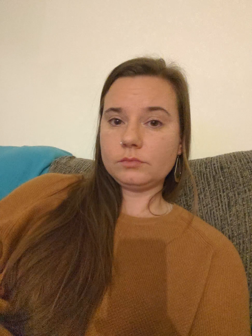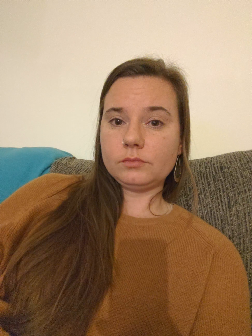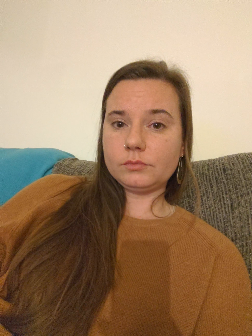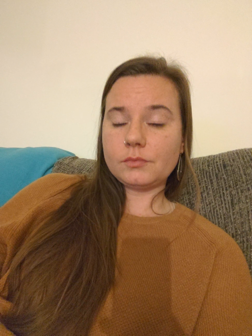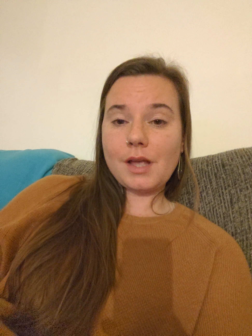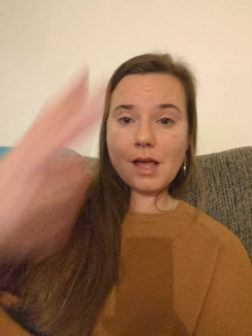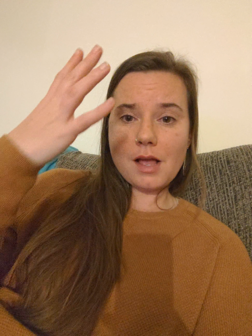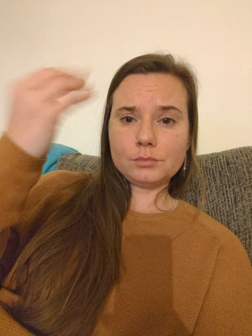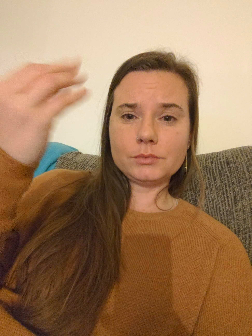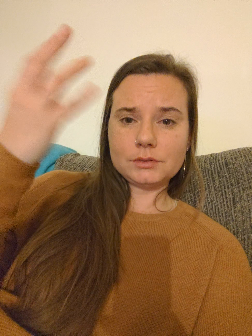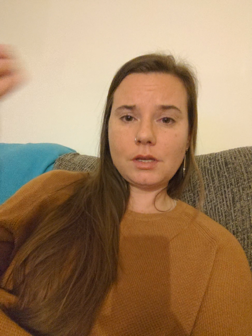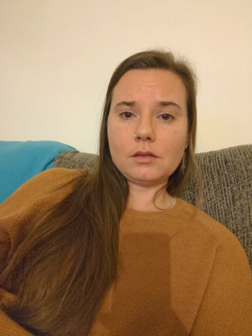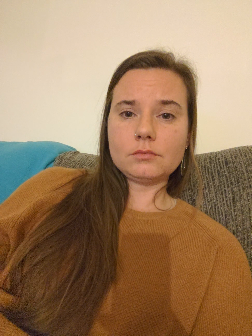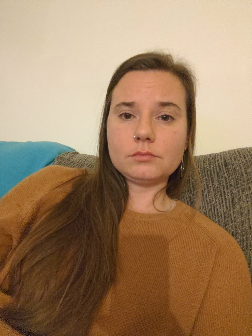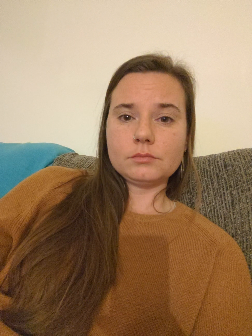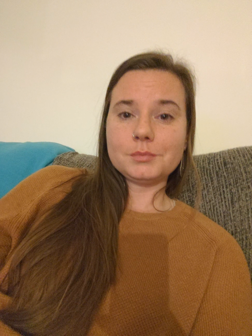outside